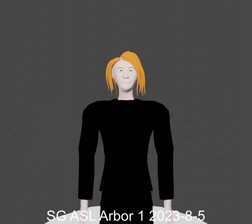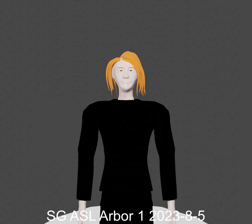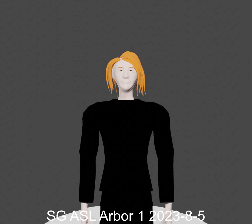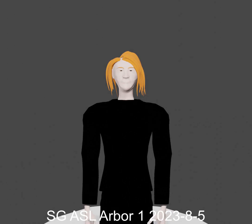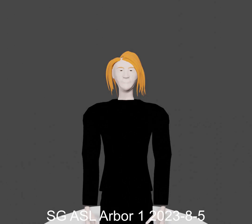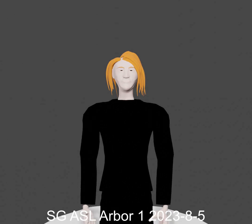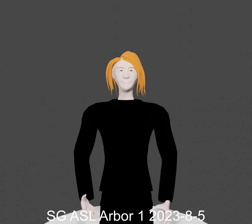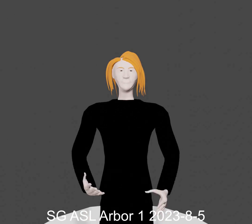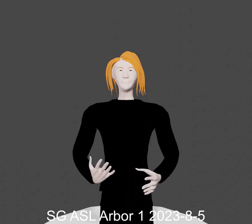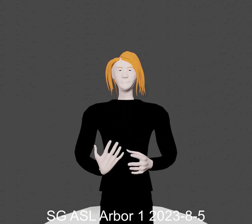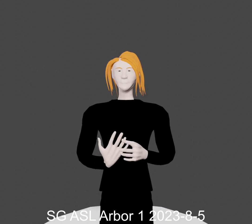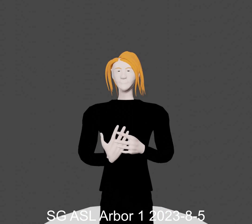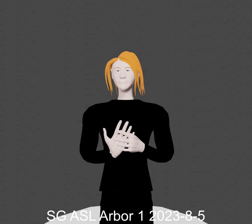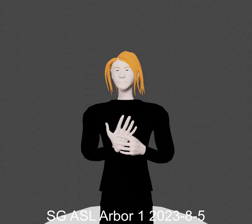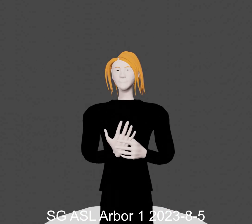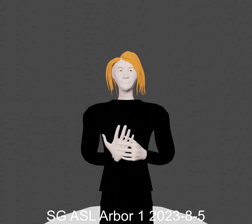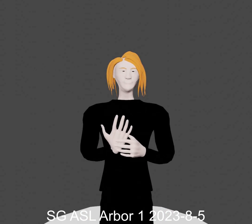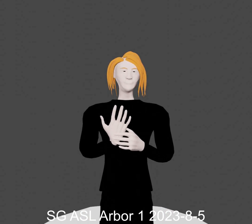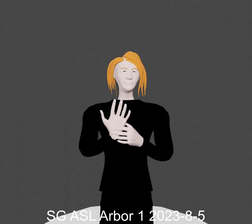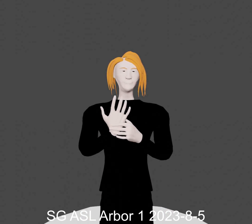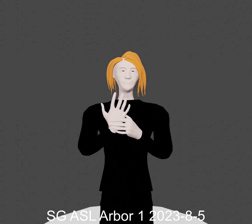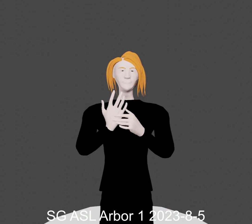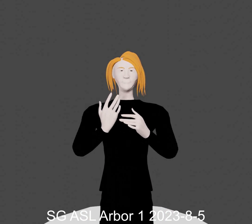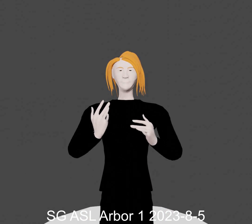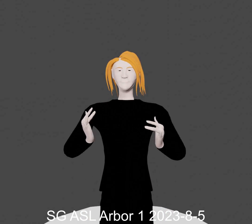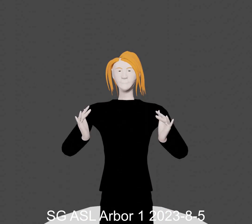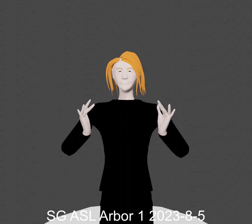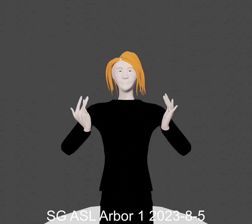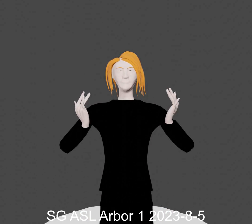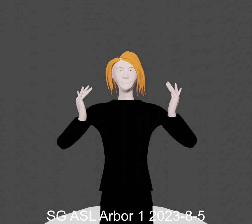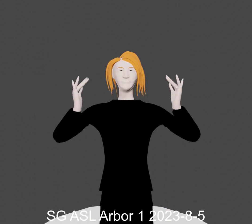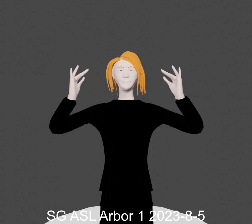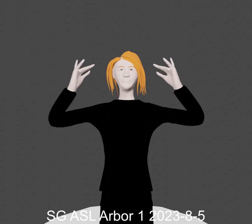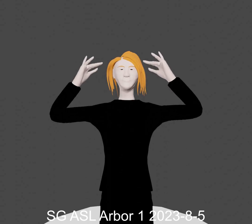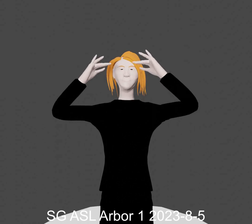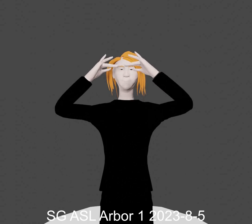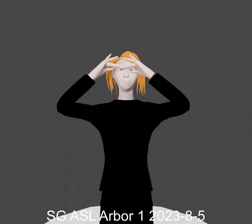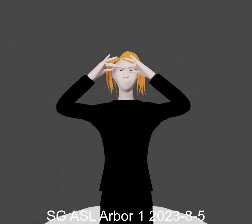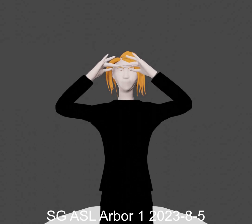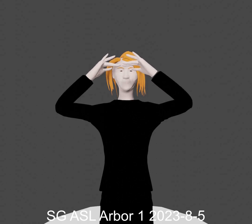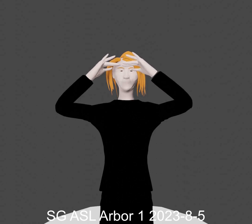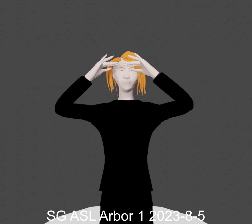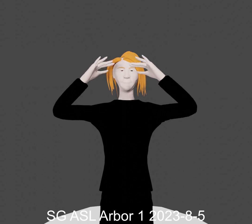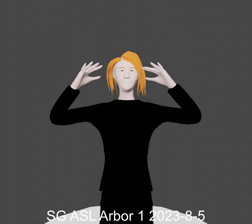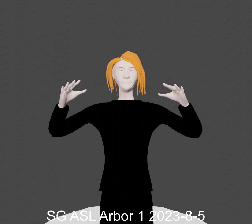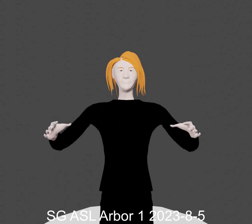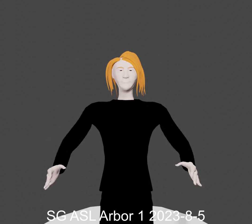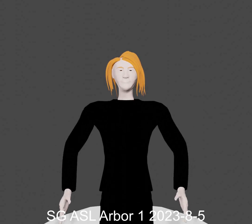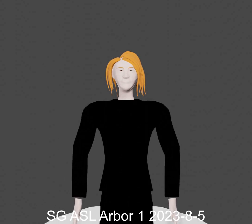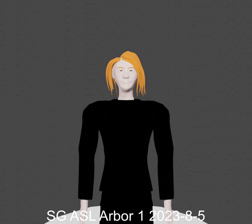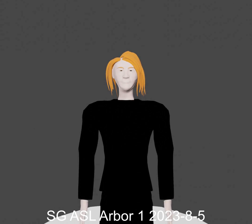Arbor